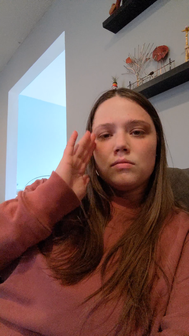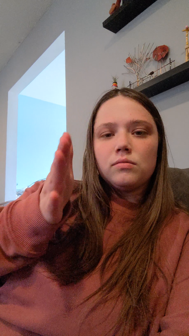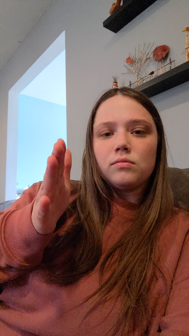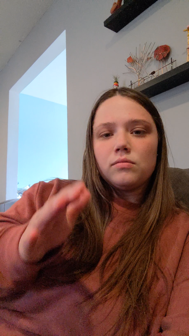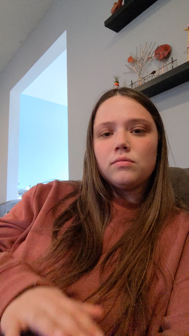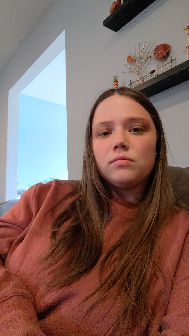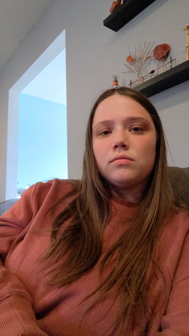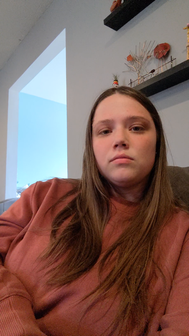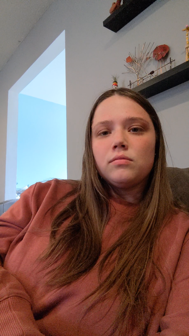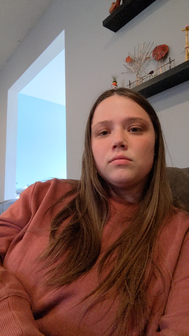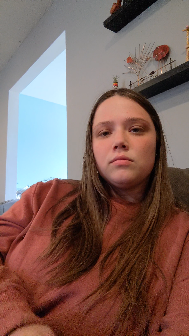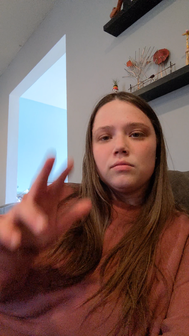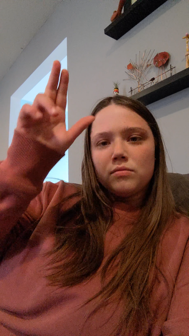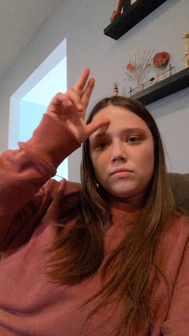rooster